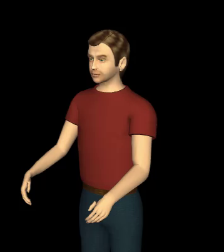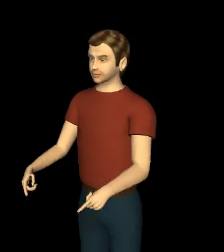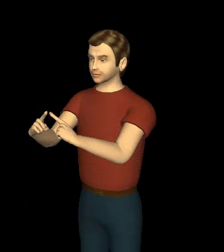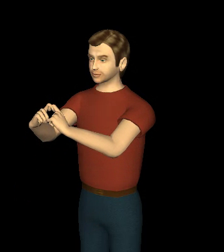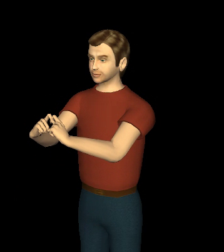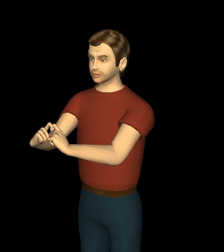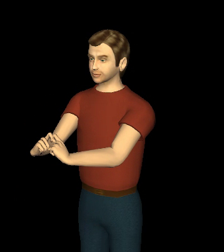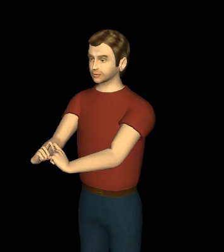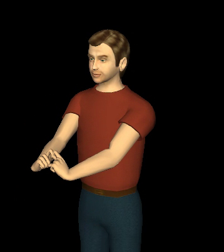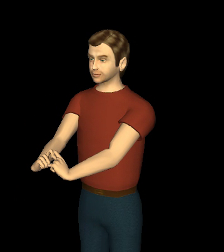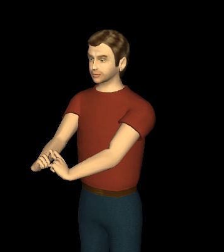أحسب